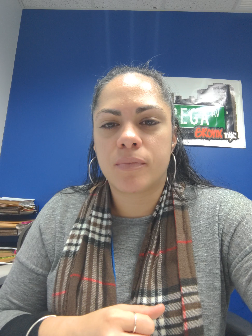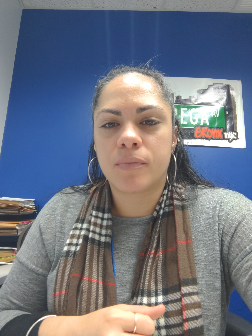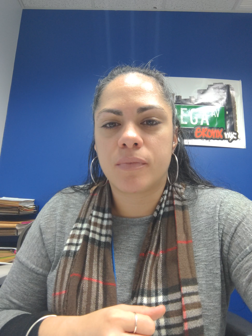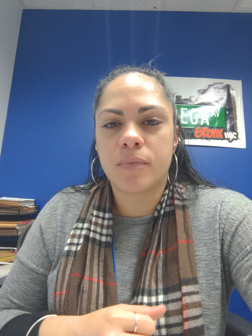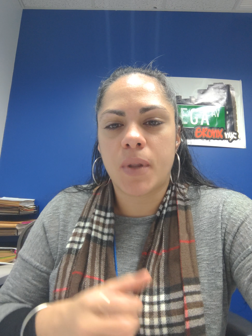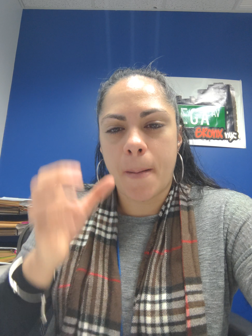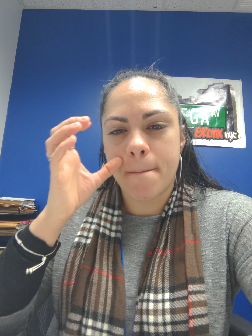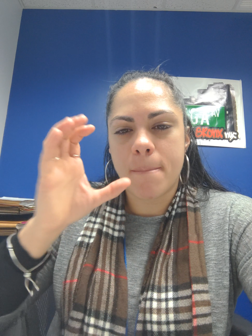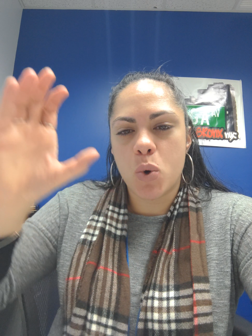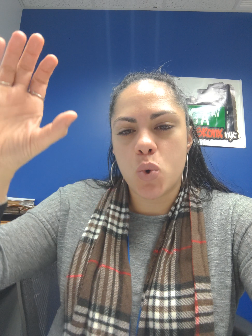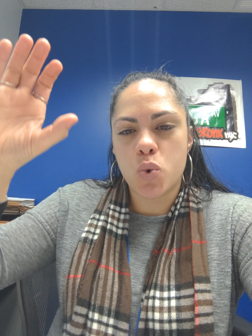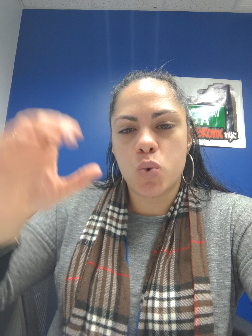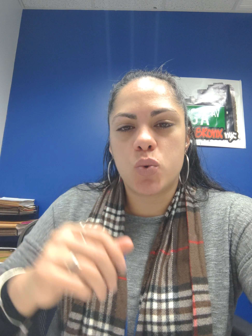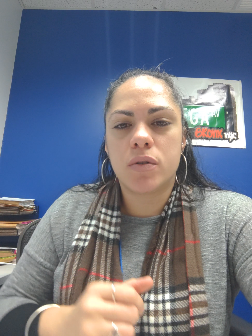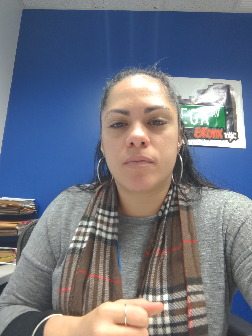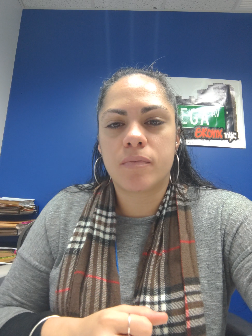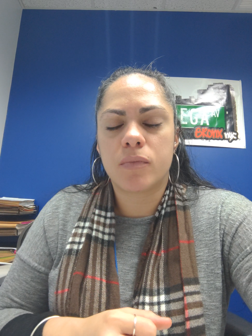moon